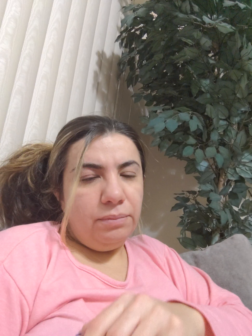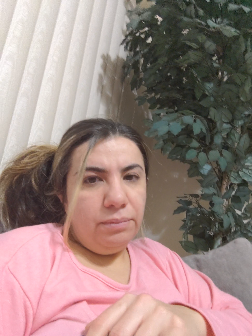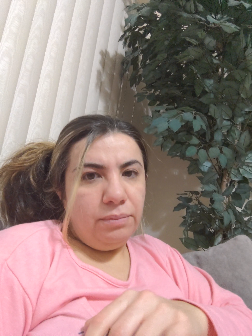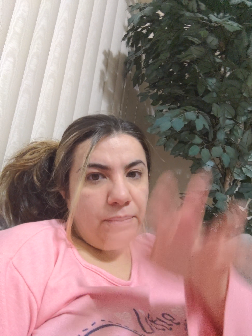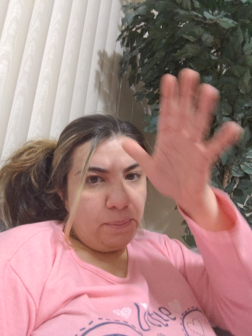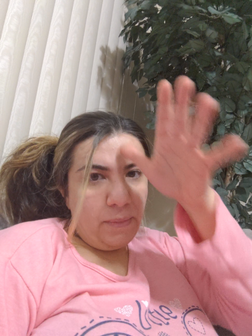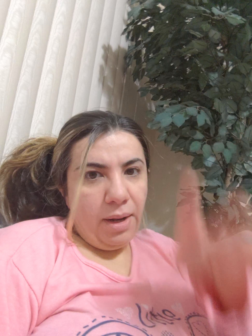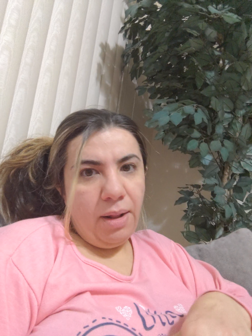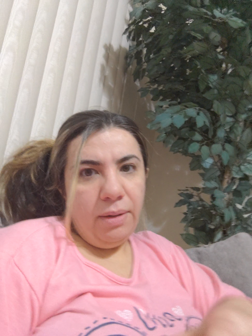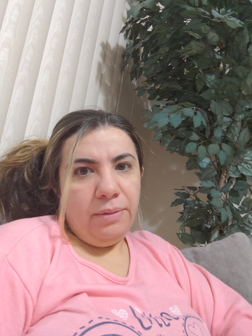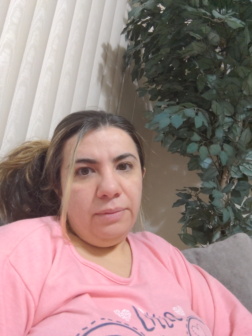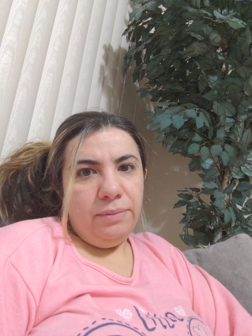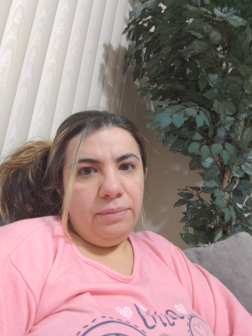man